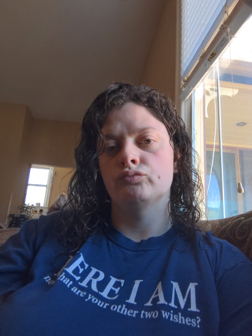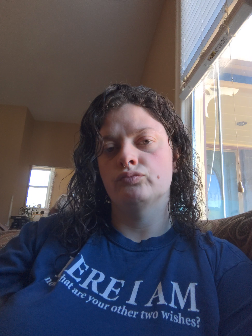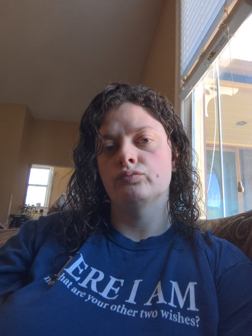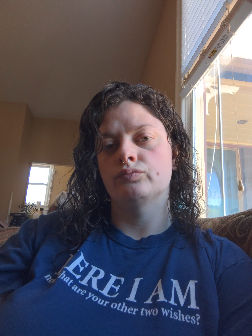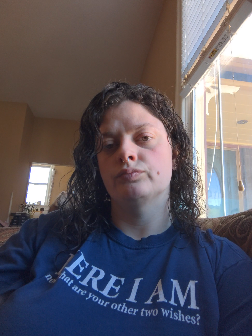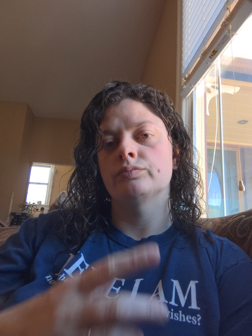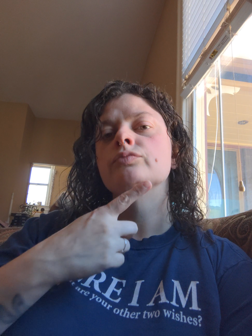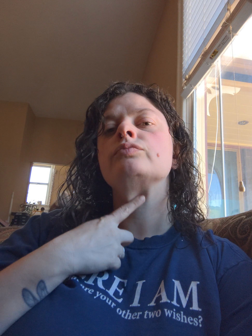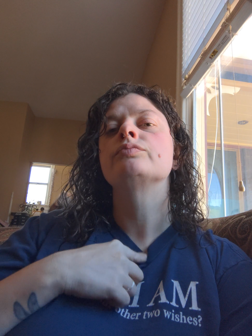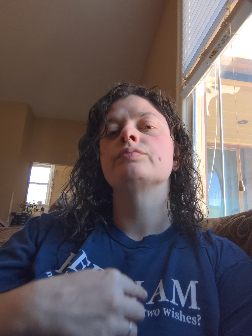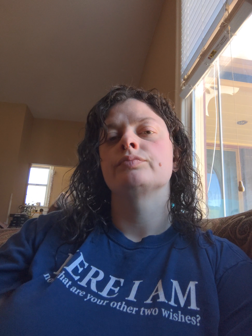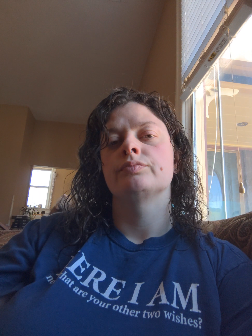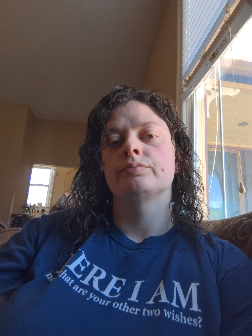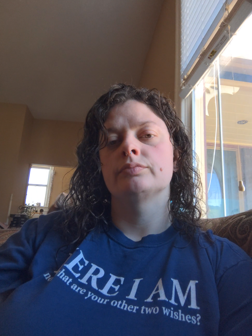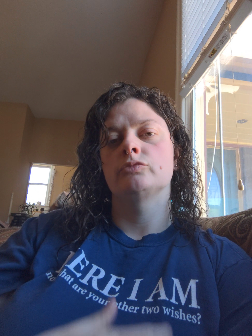thirsty